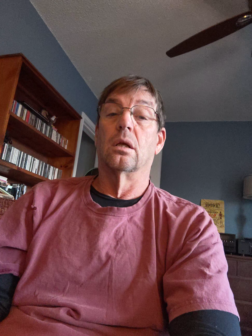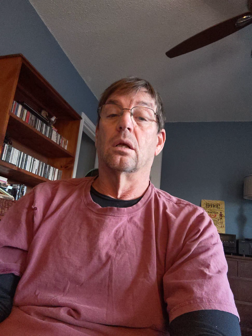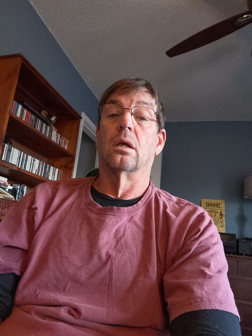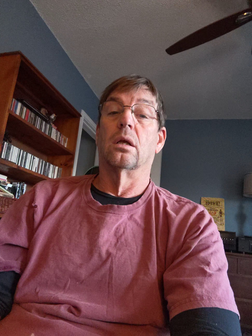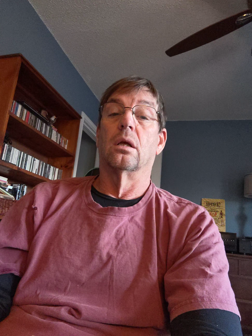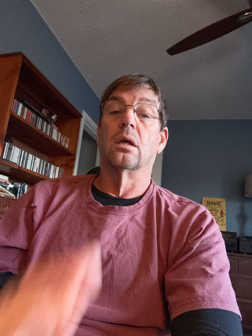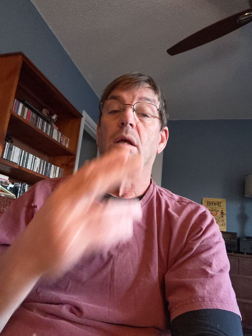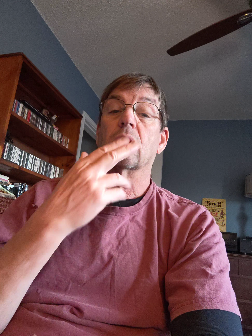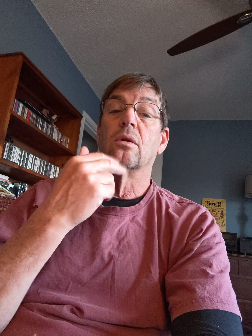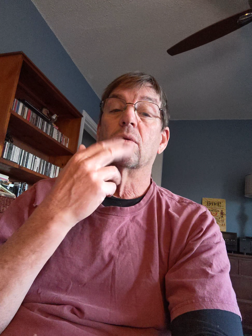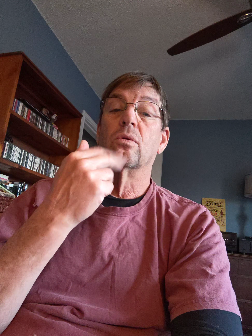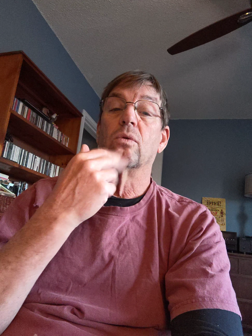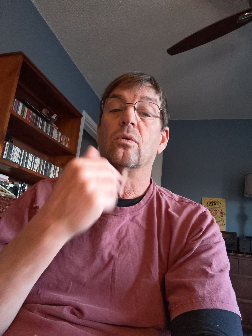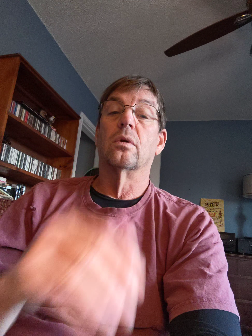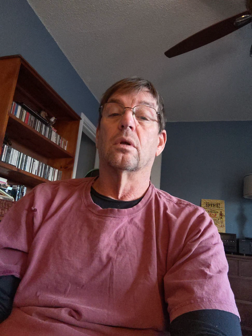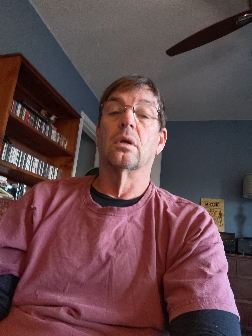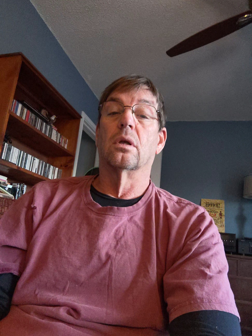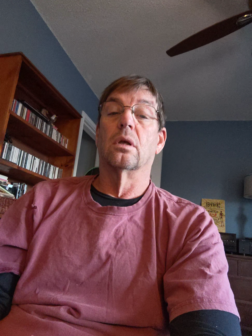cute